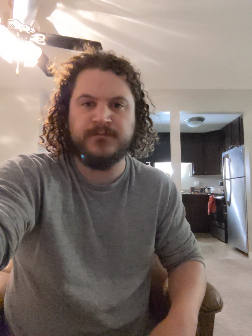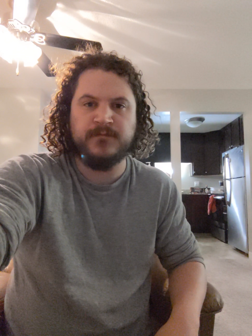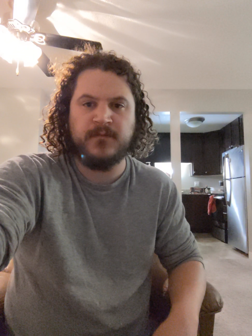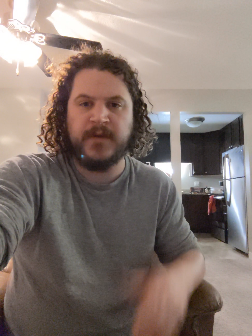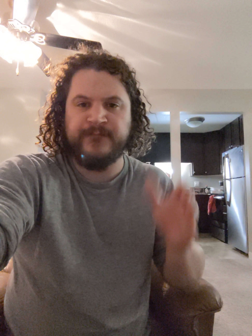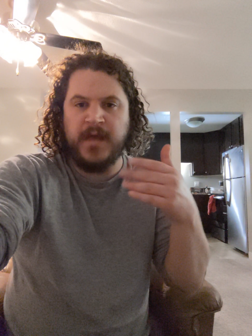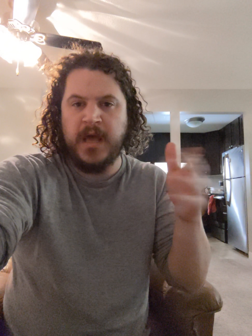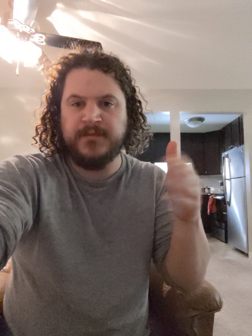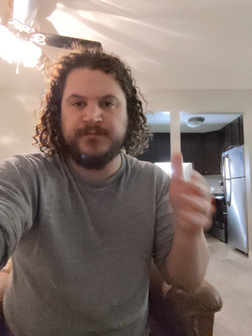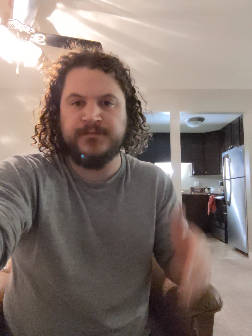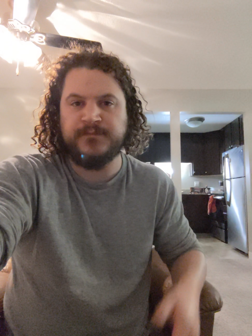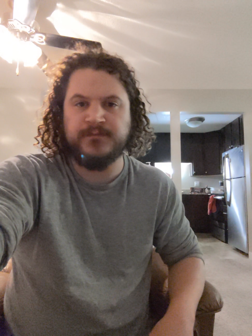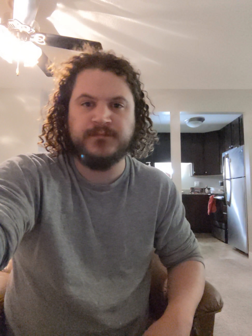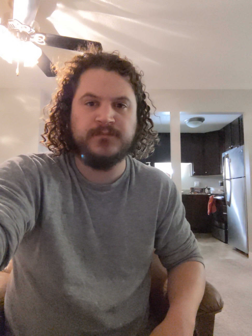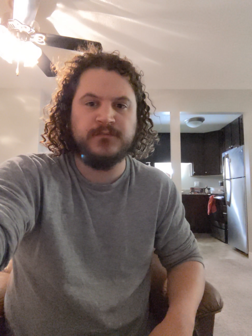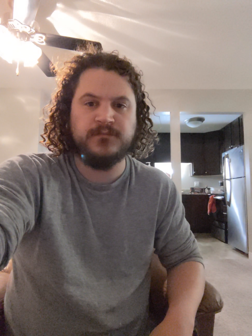flag